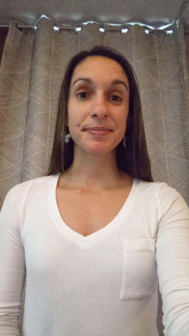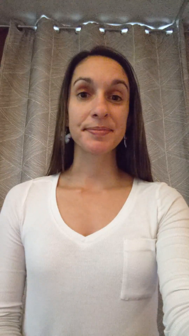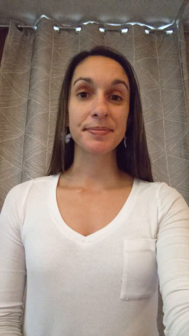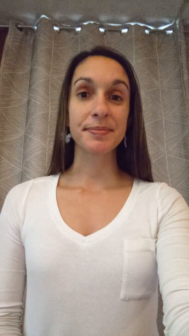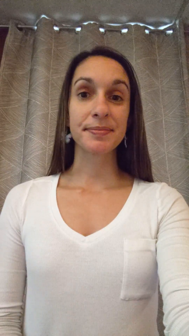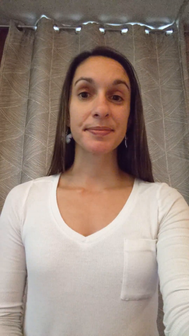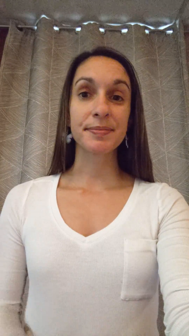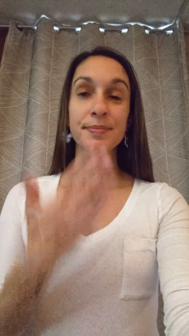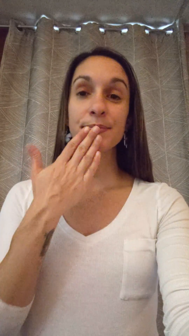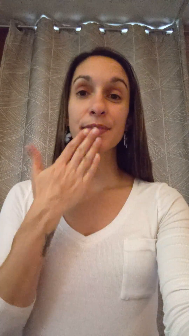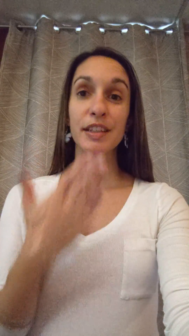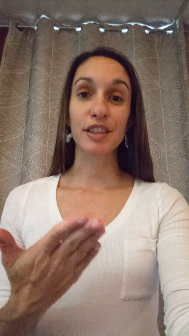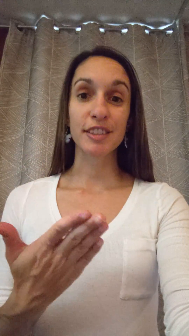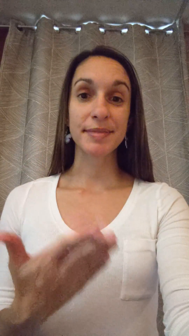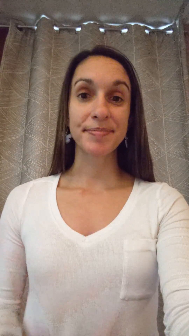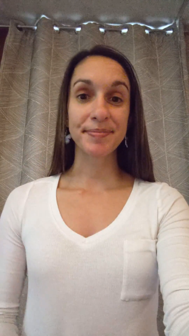good